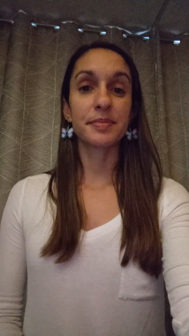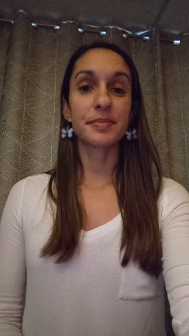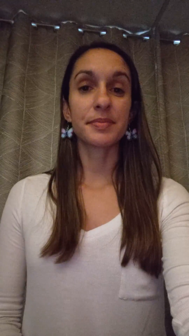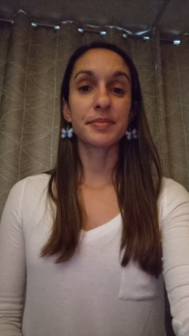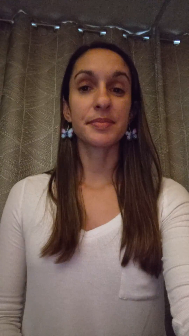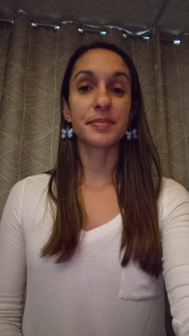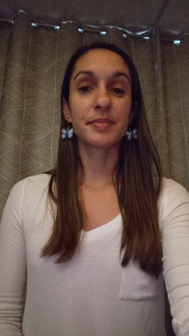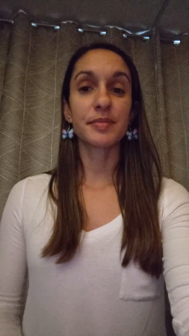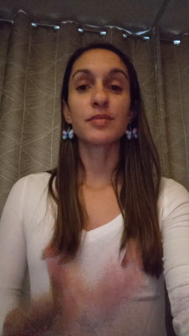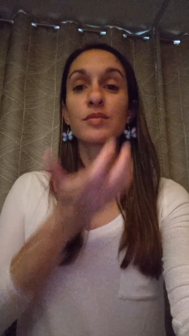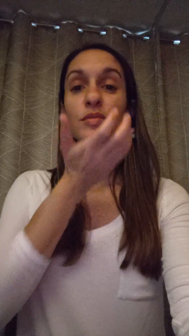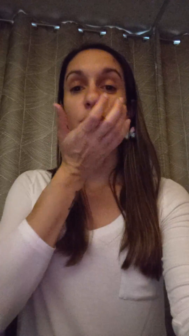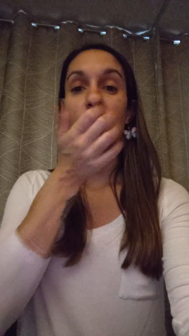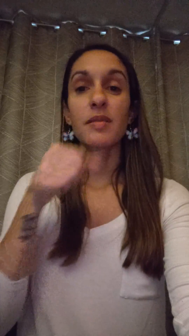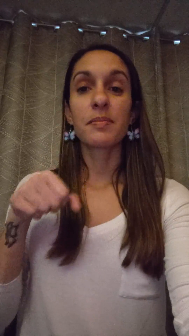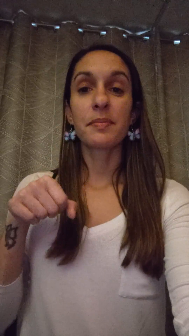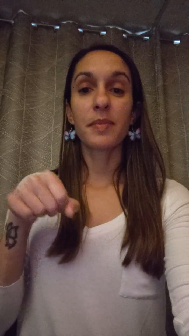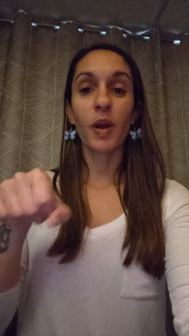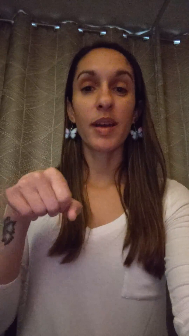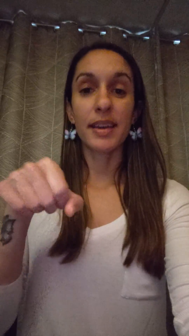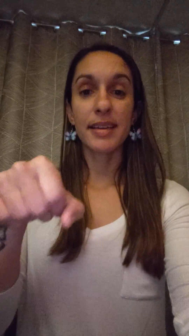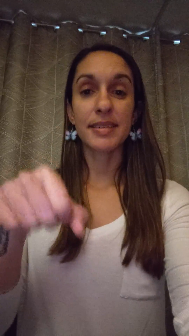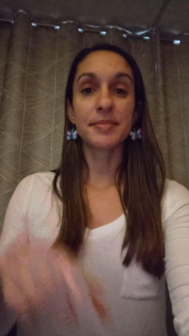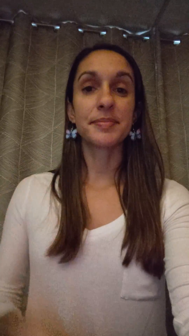lawn mower